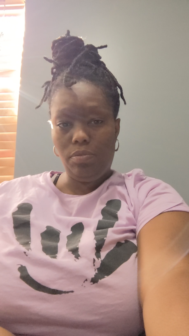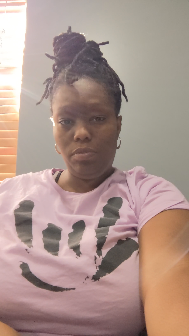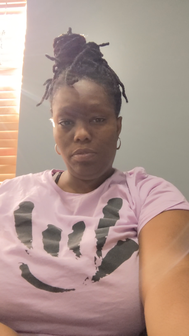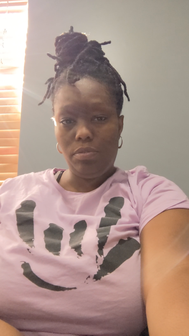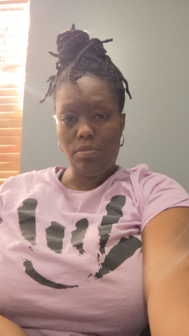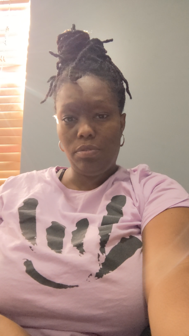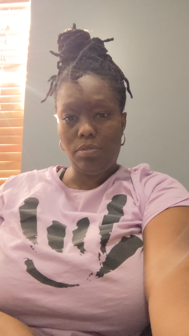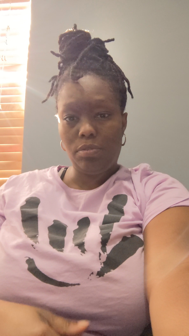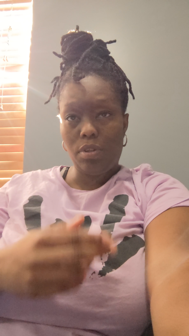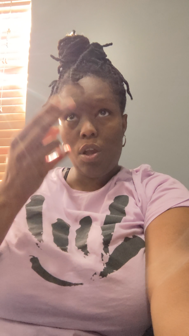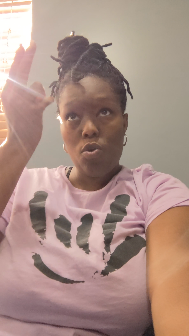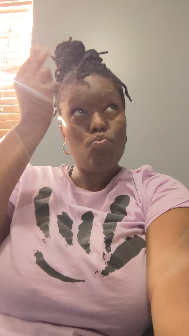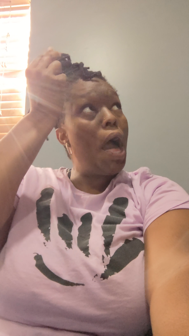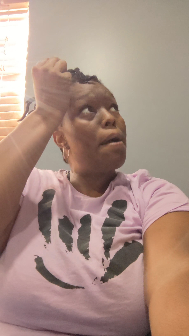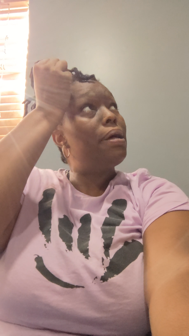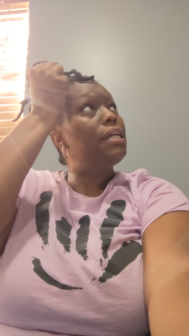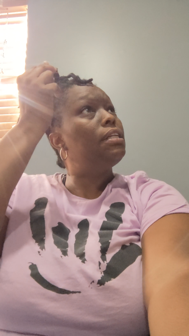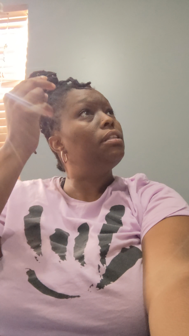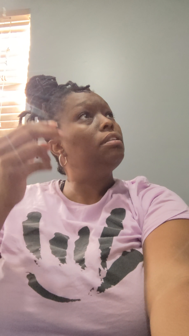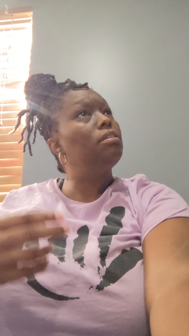rabbit